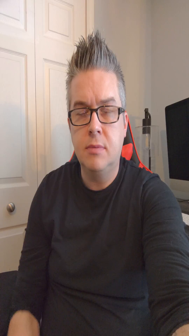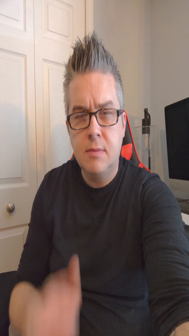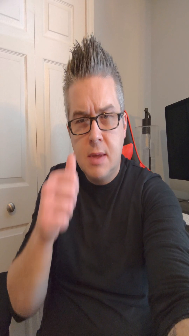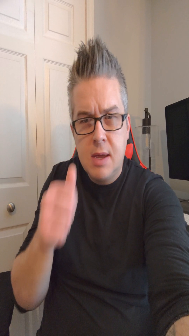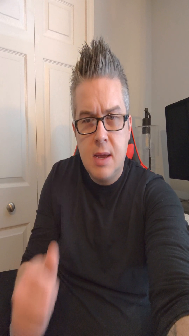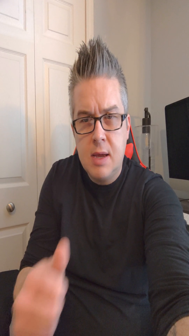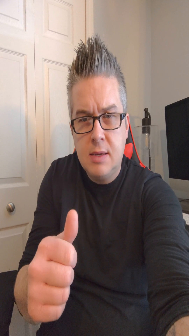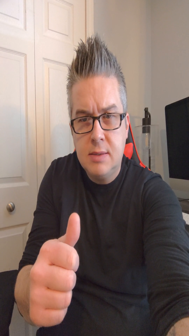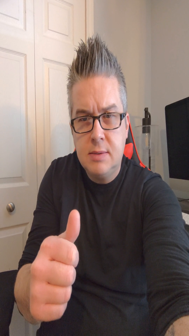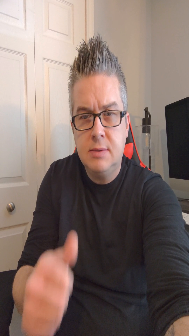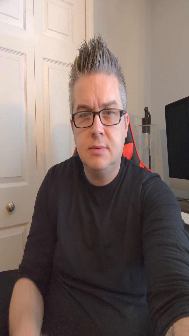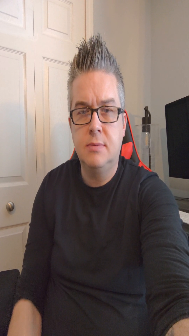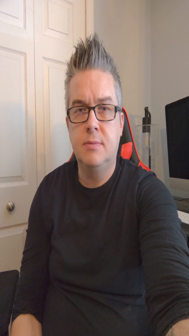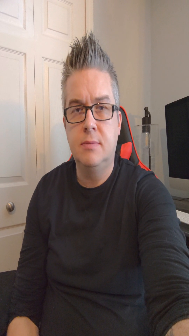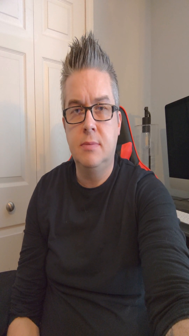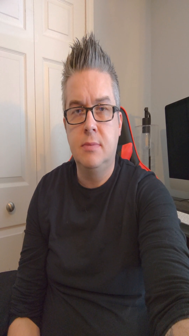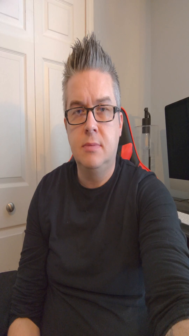hide